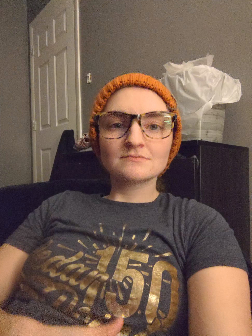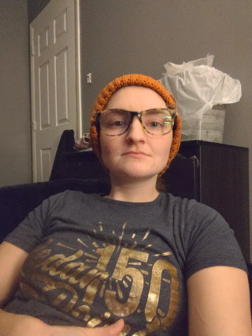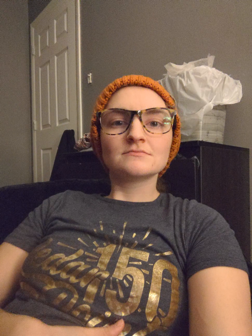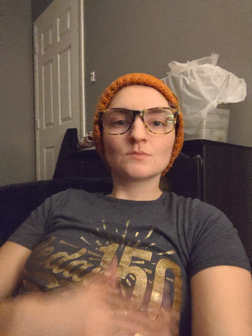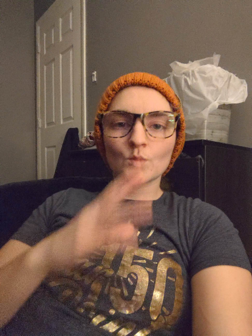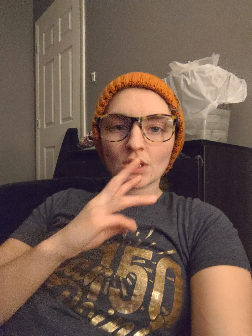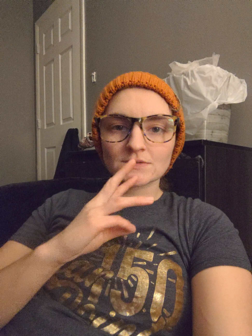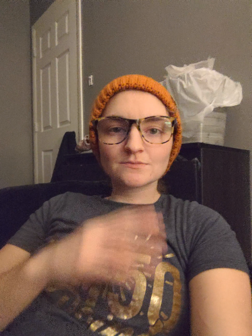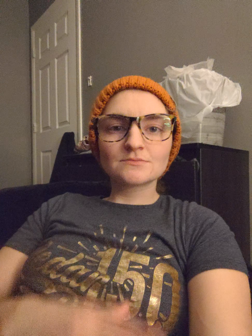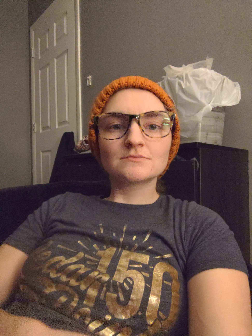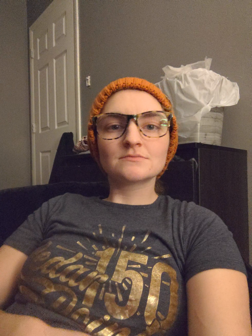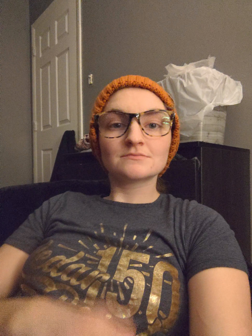water